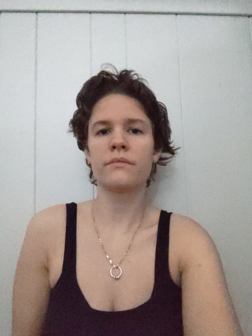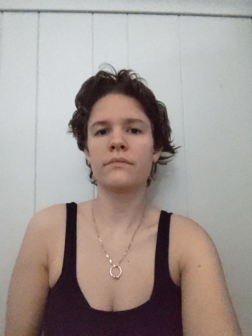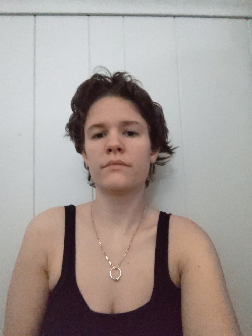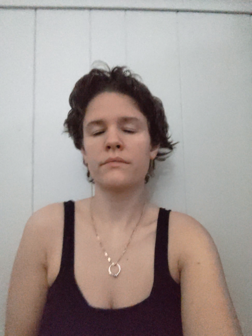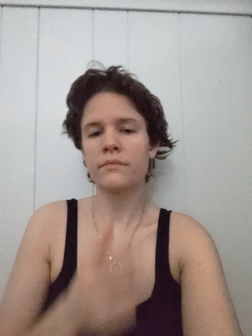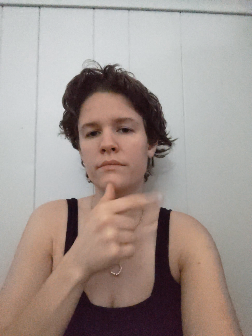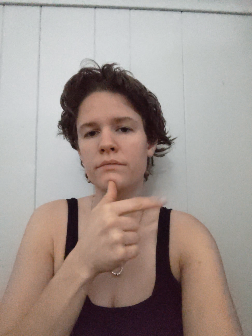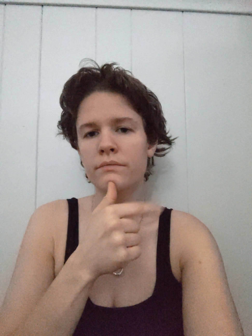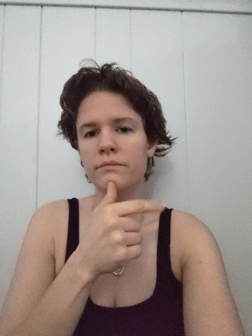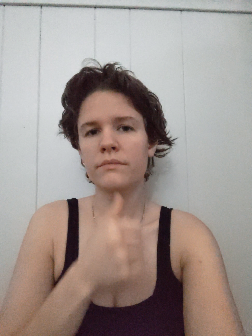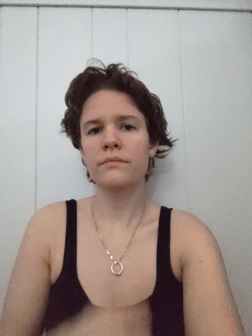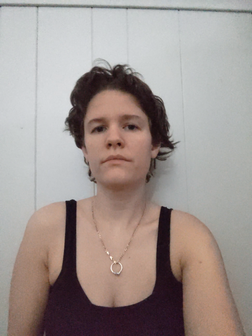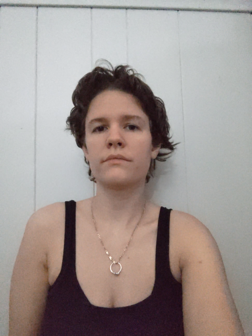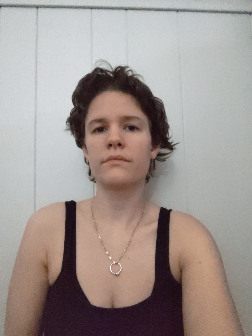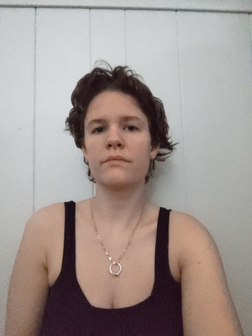who